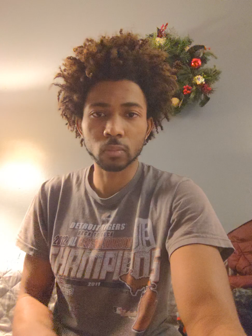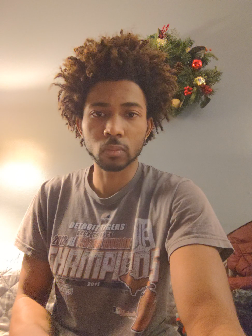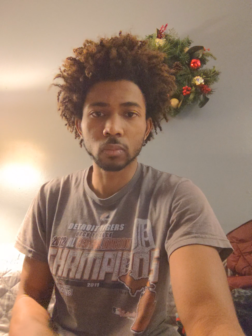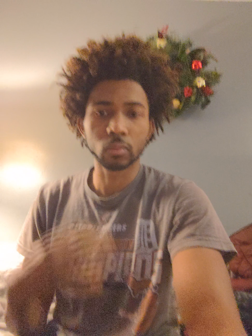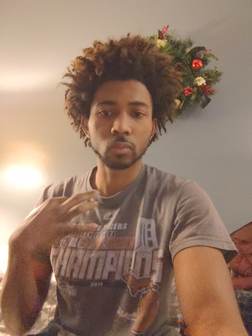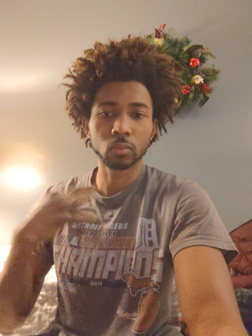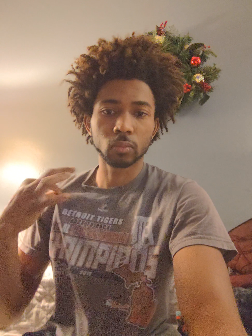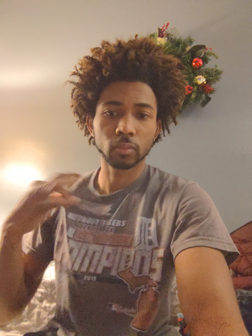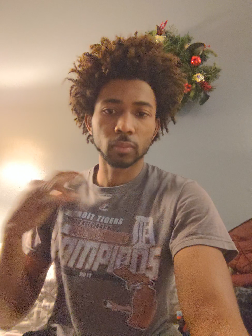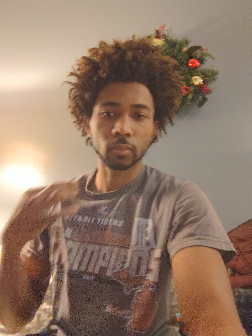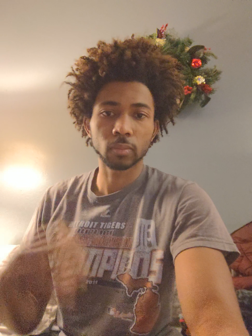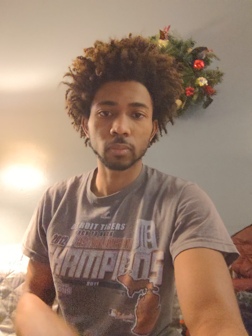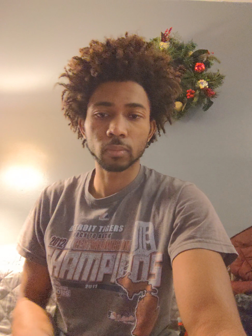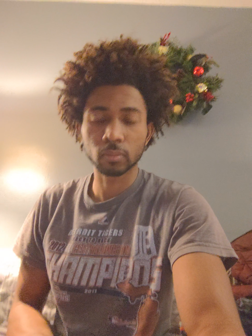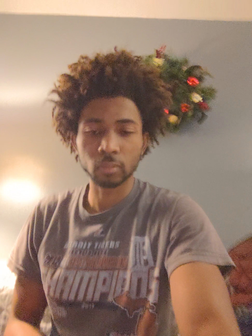shirt